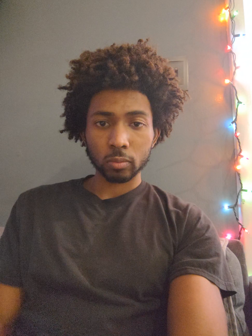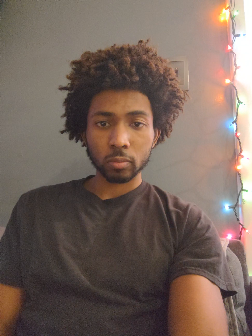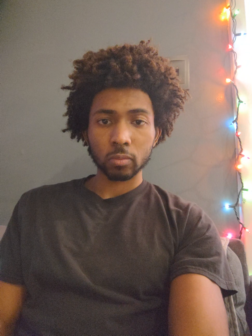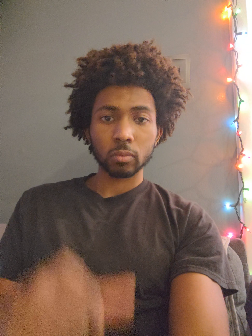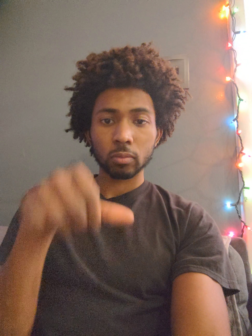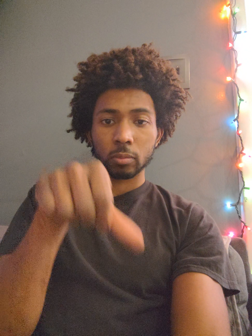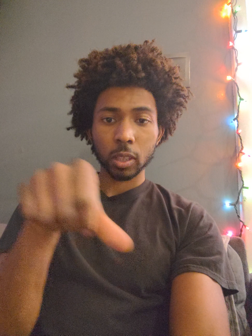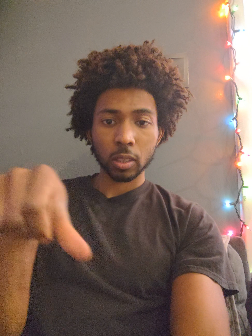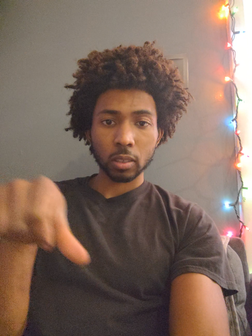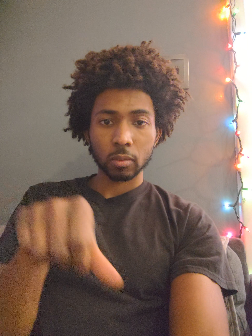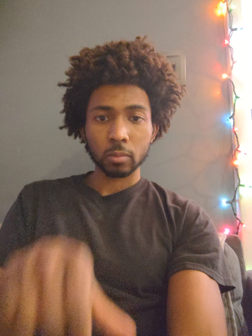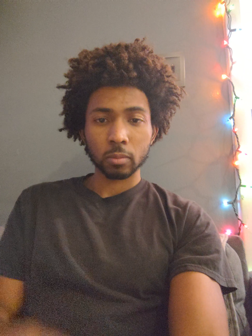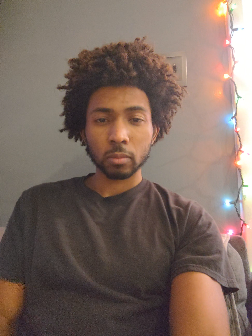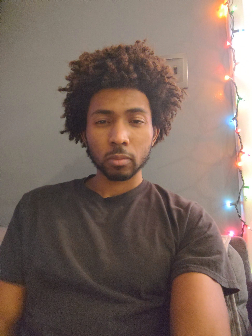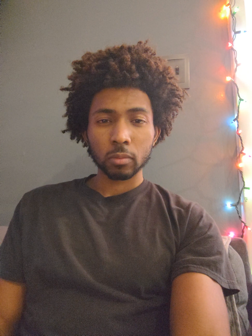puzzle